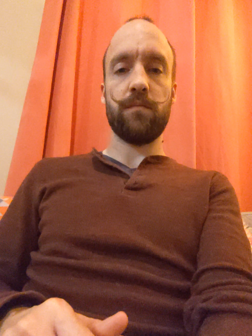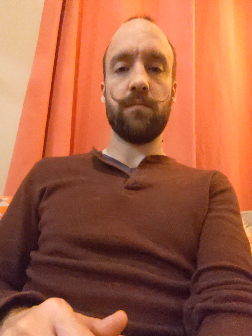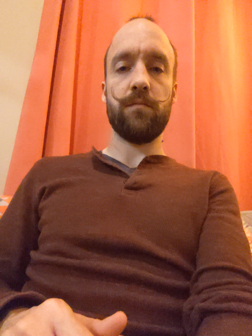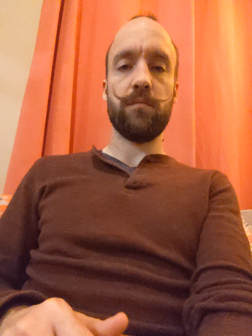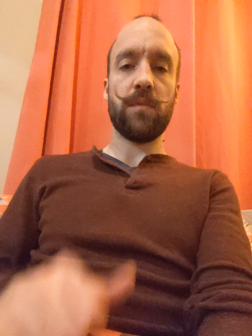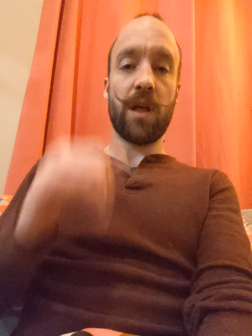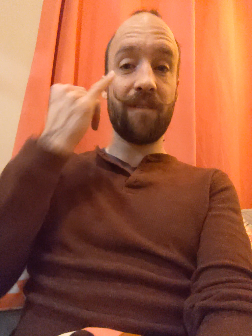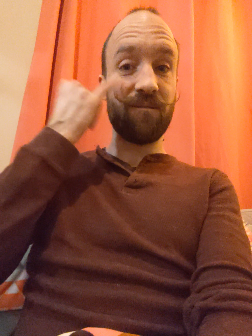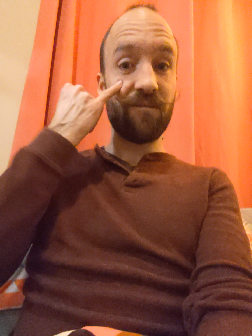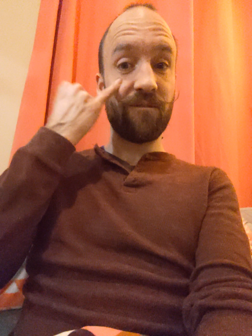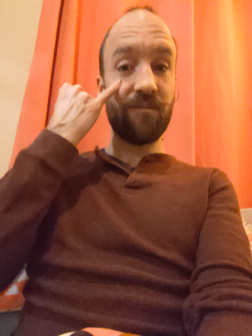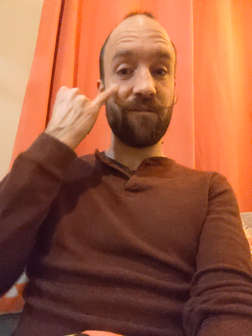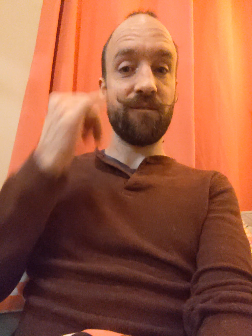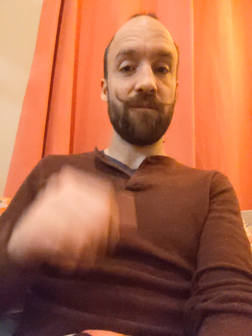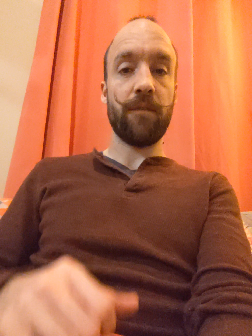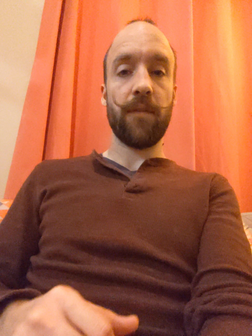if